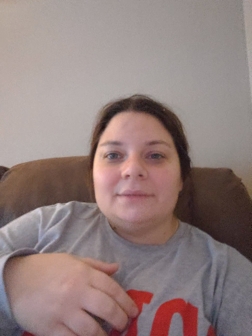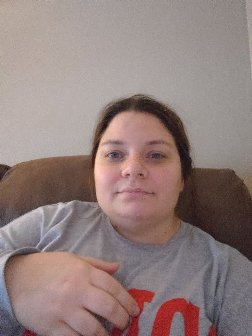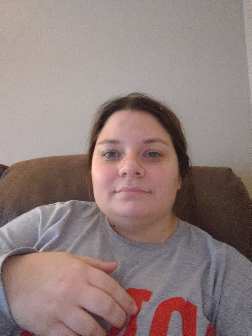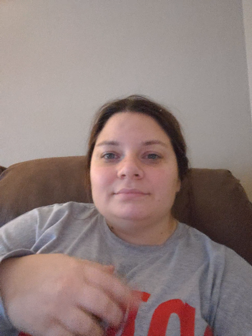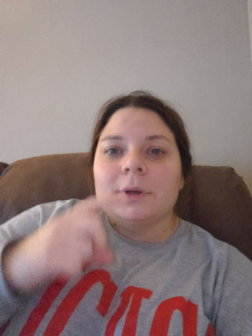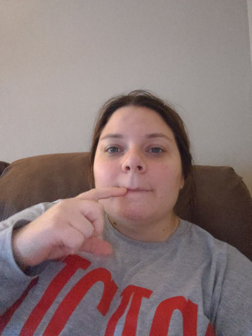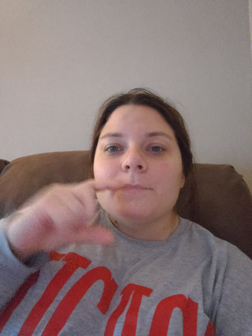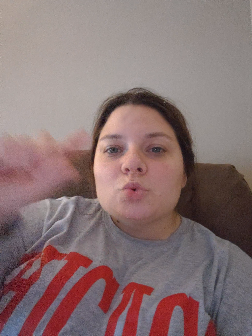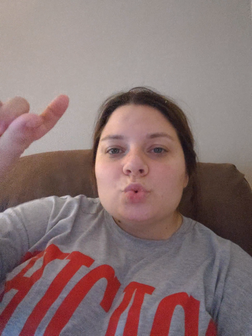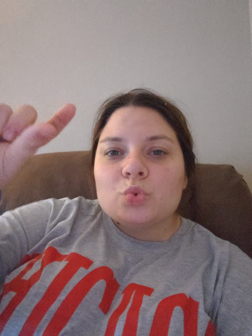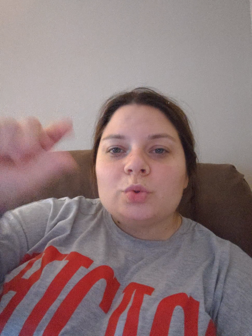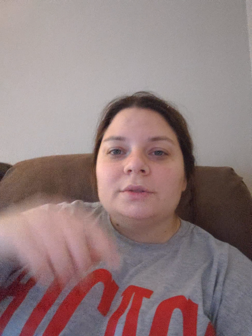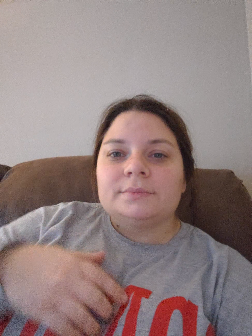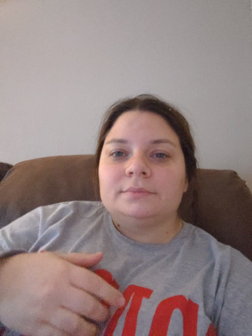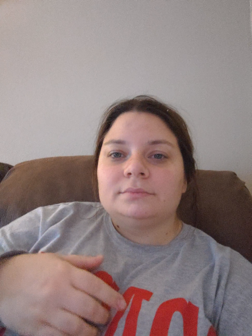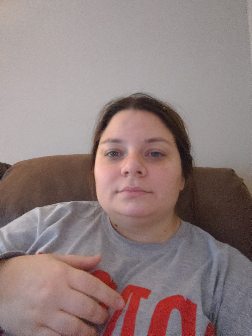moon